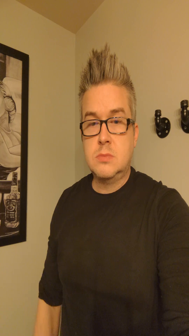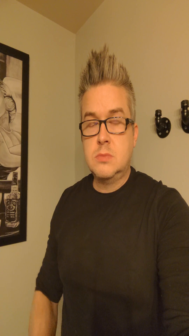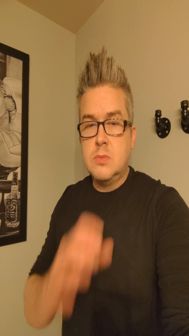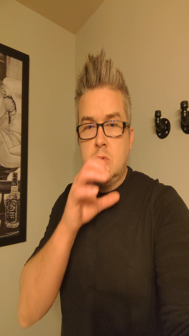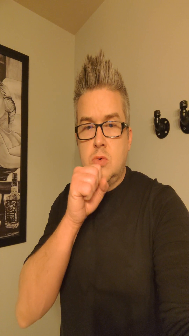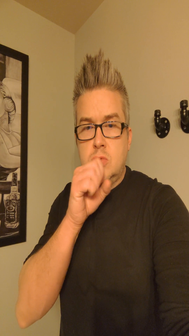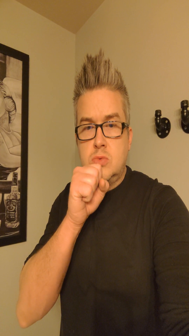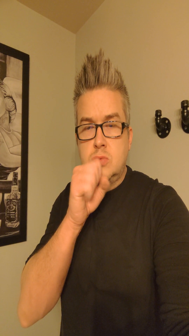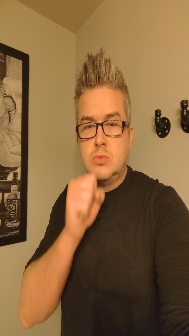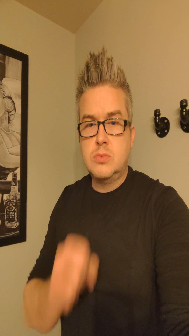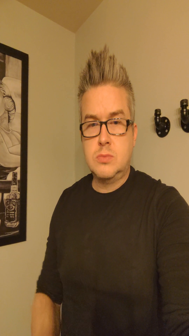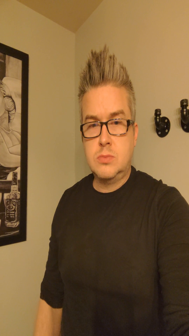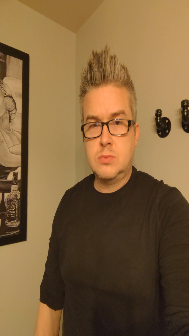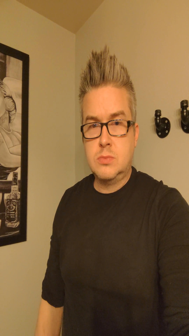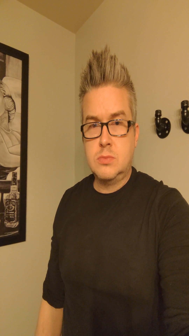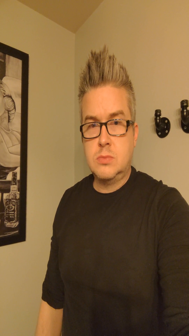orange